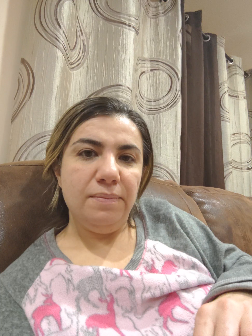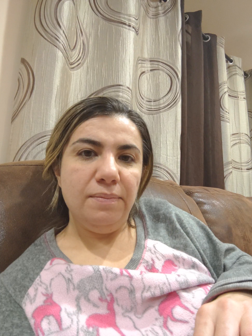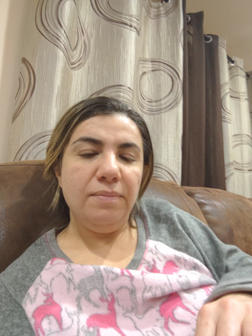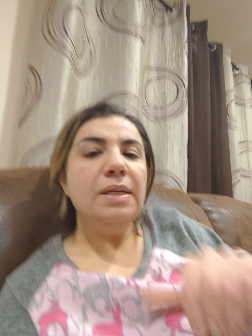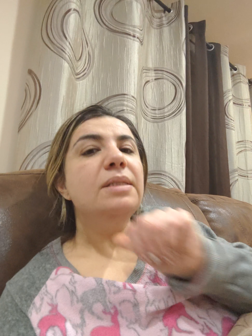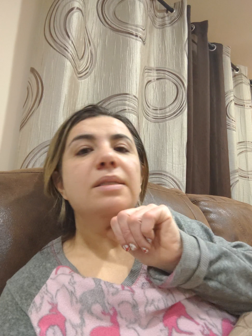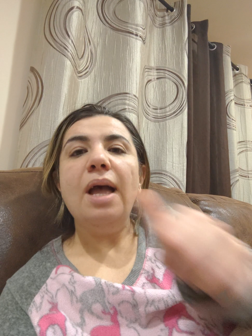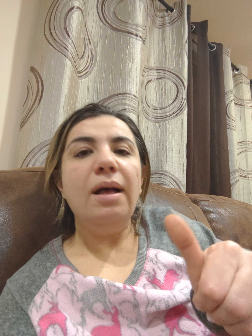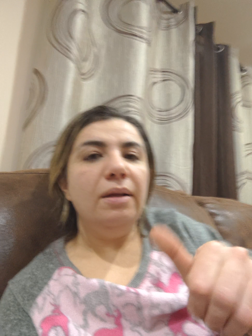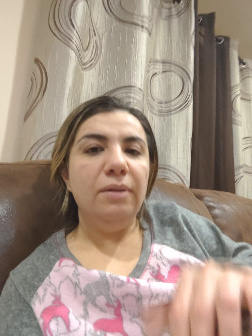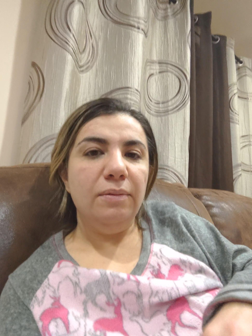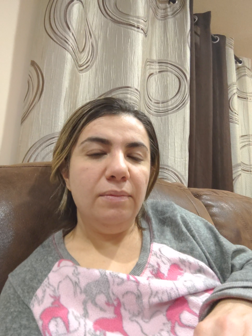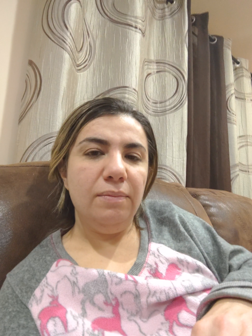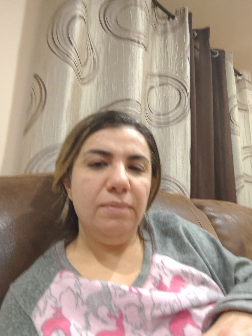not